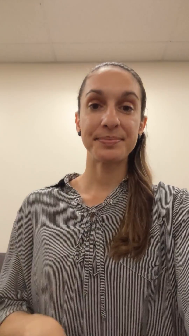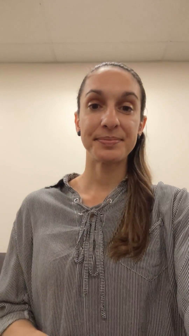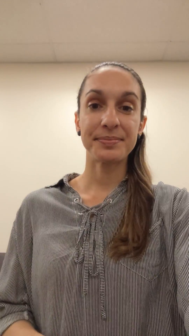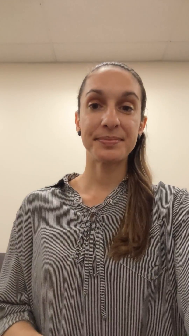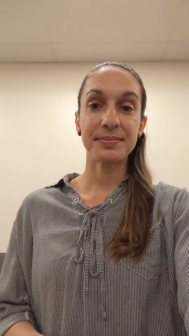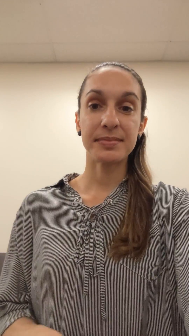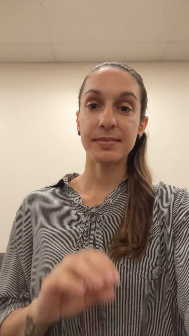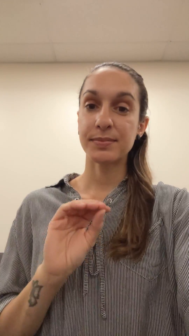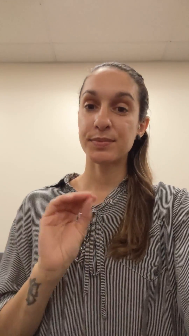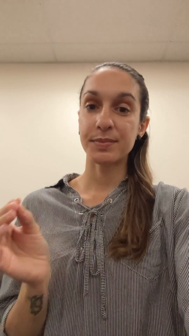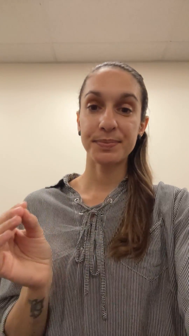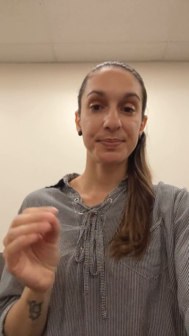none